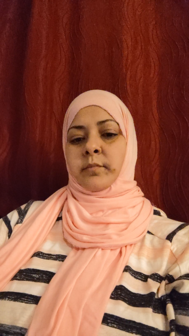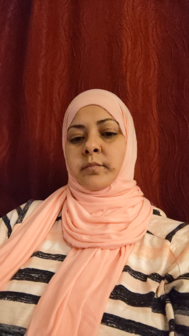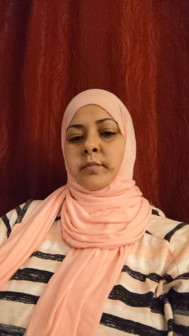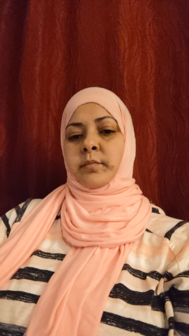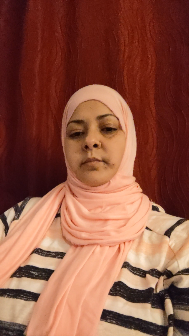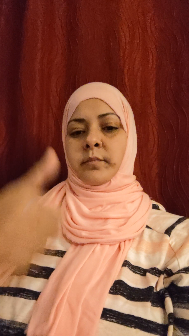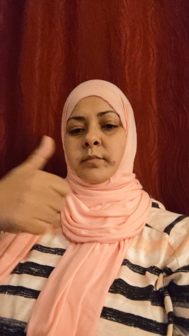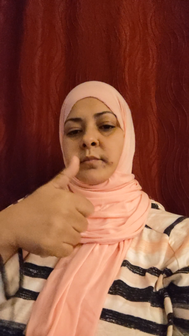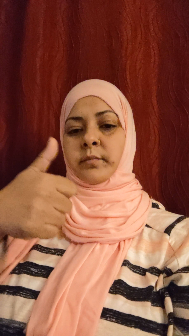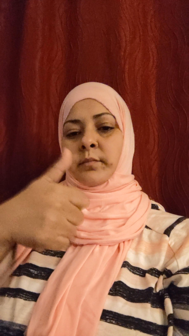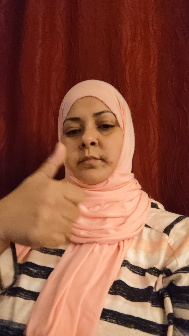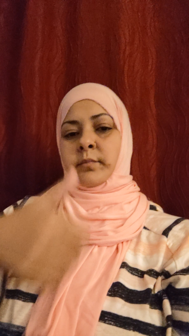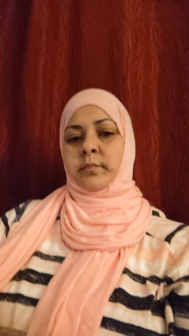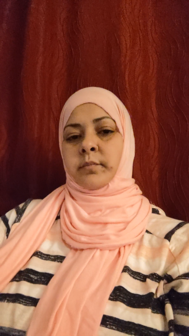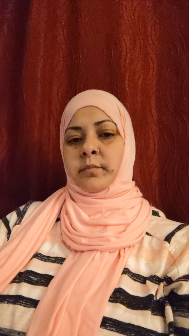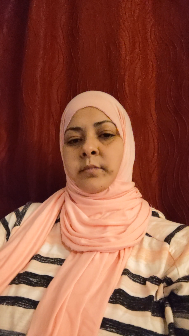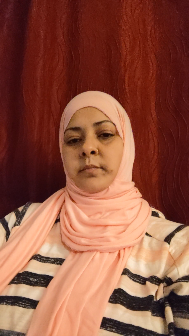game